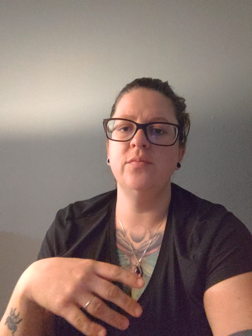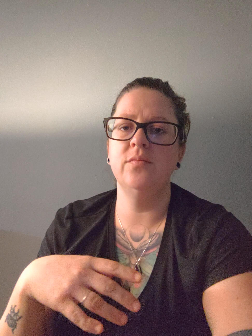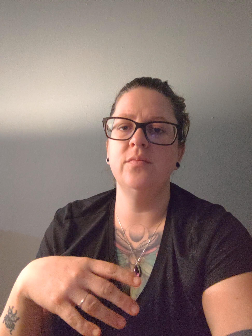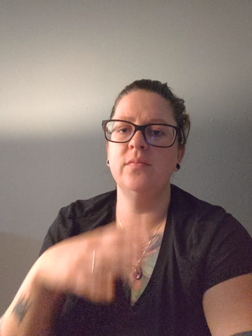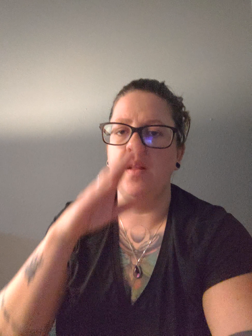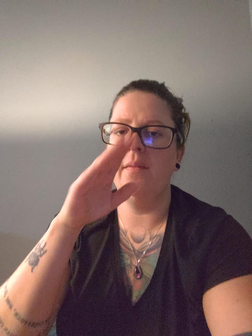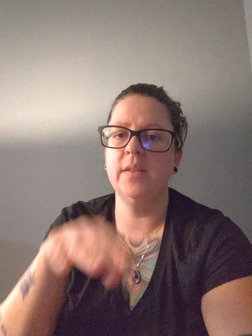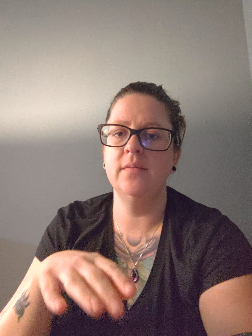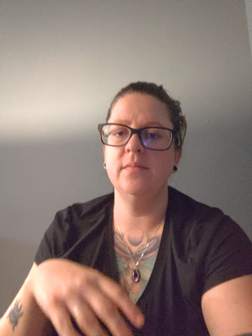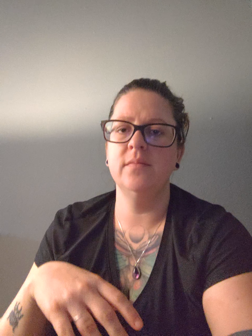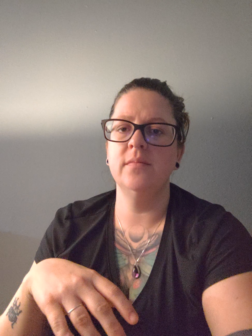elephant